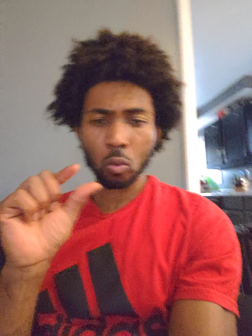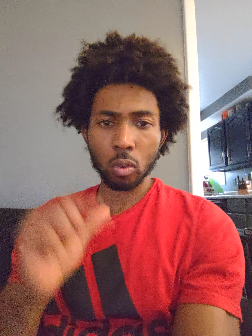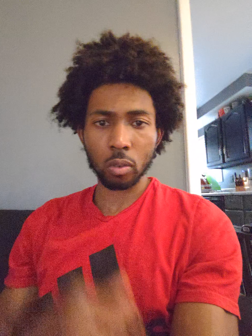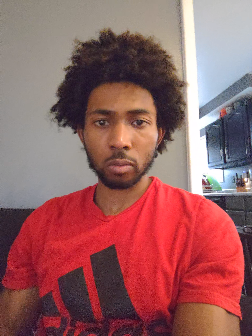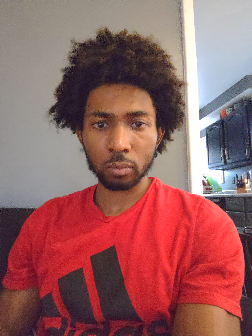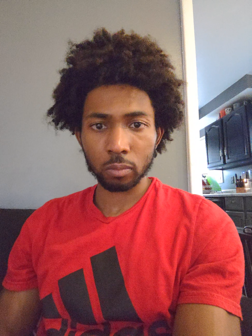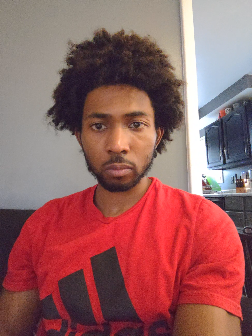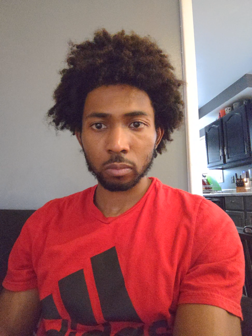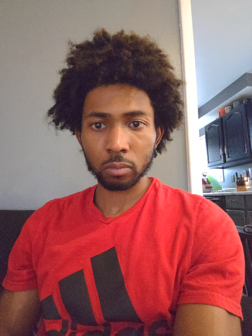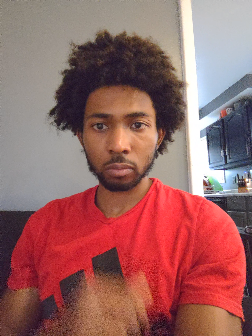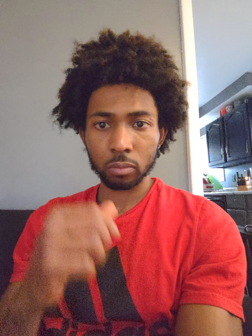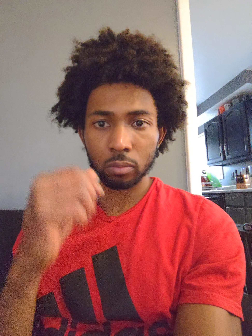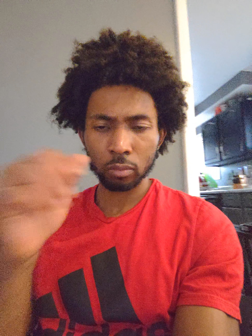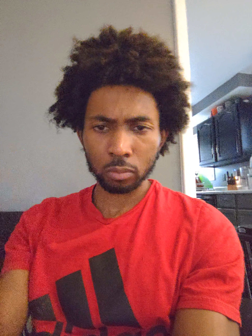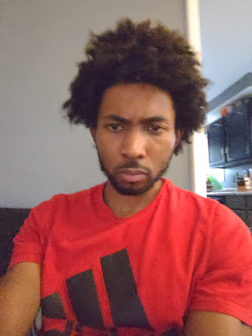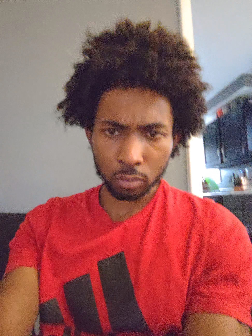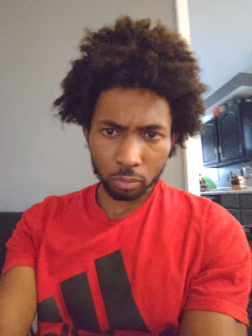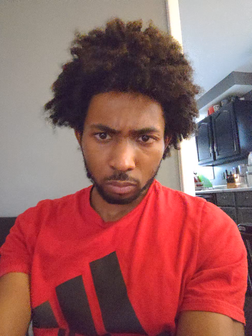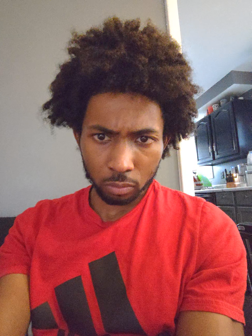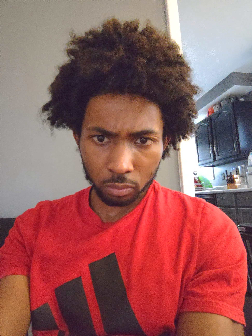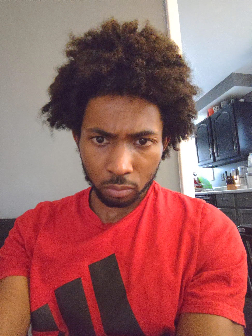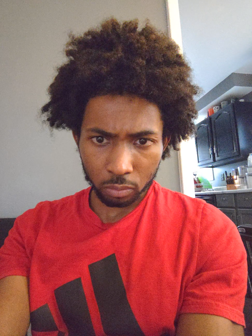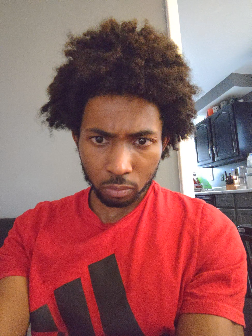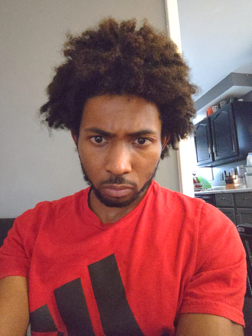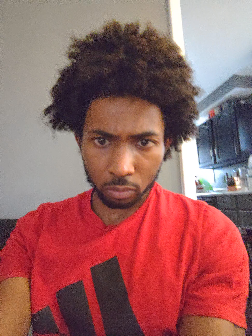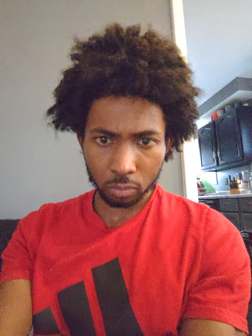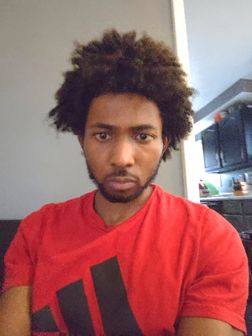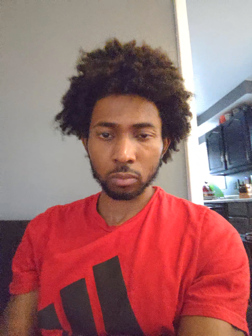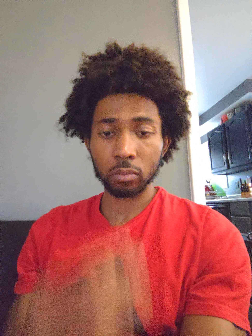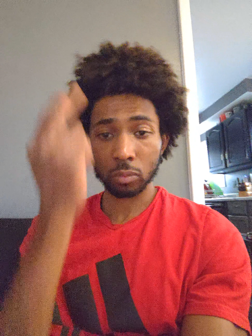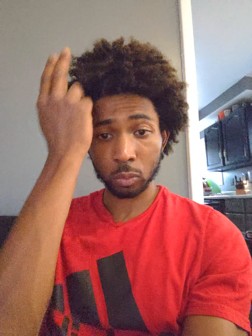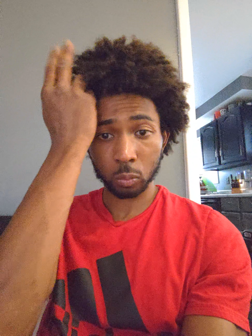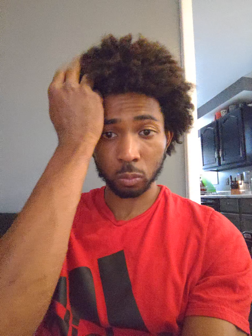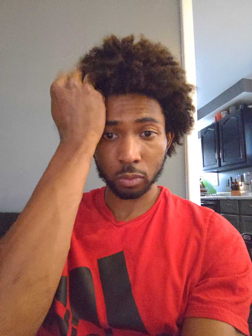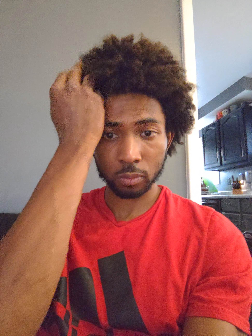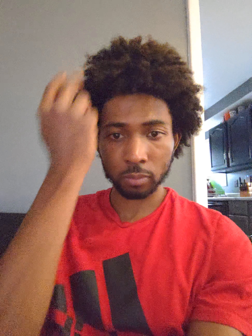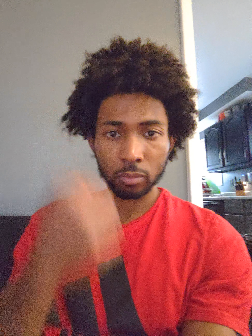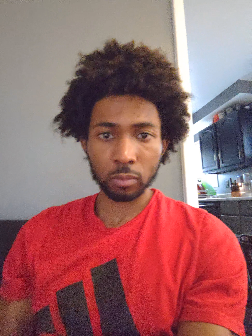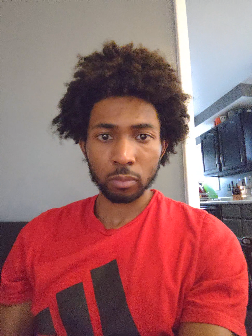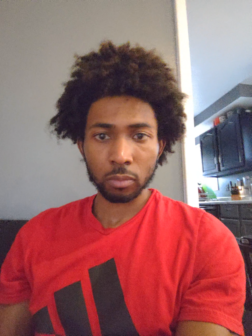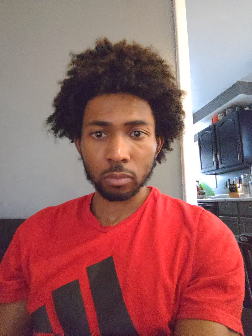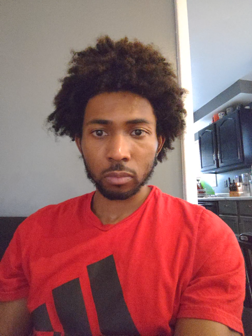rabbit